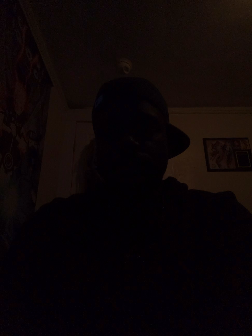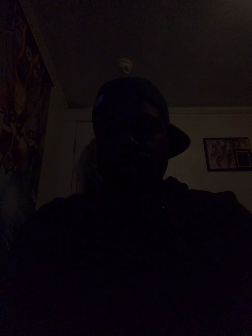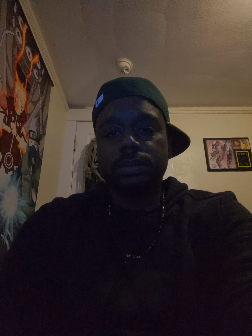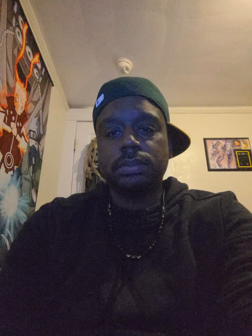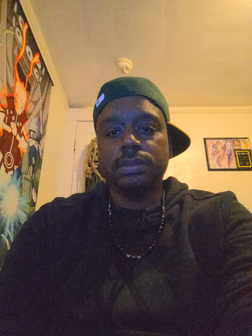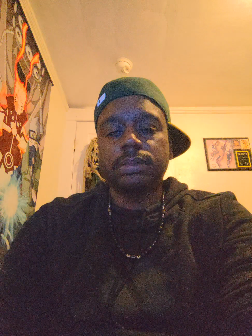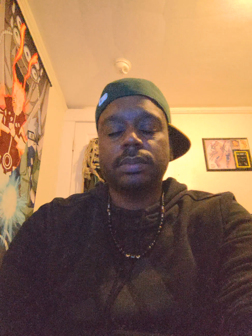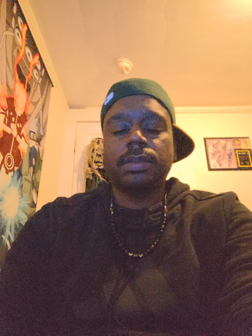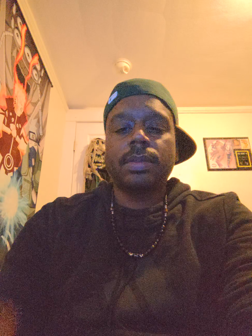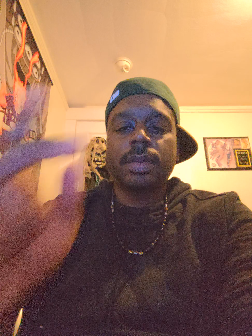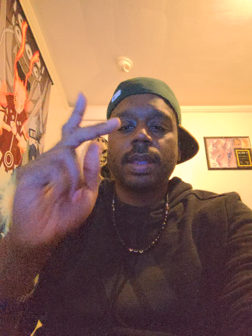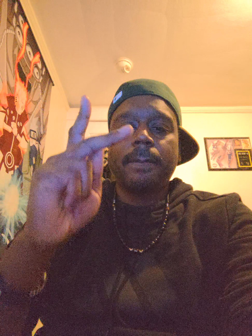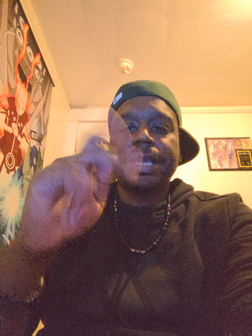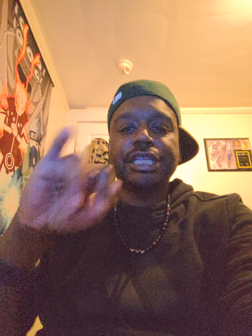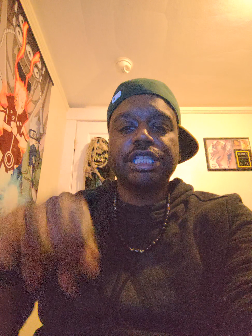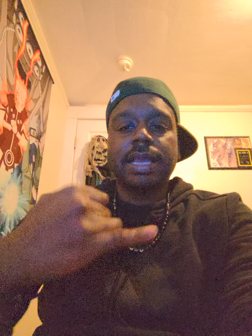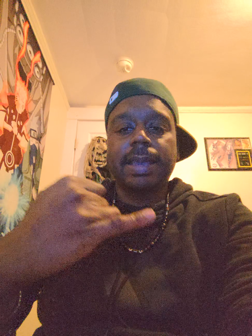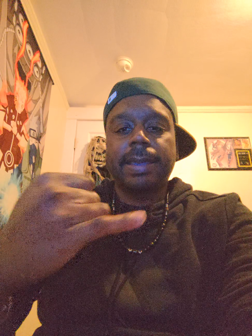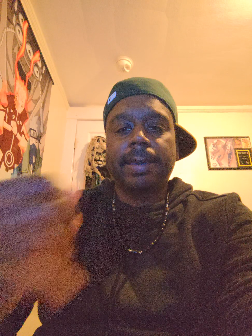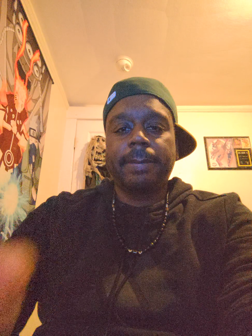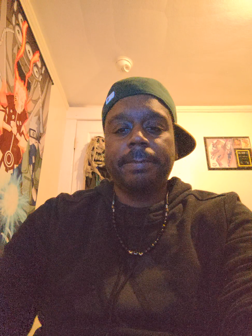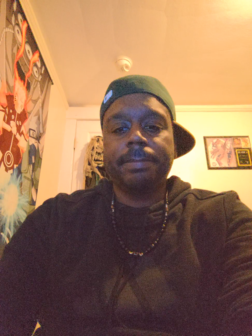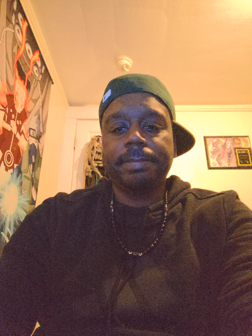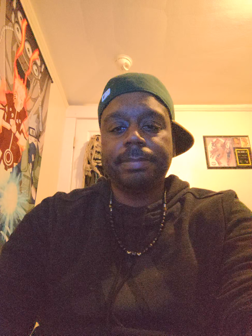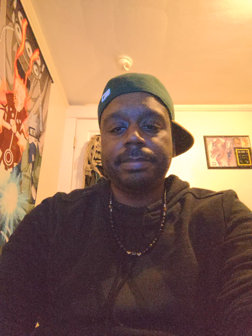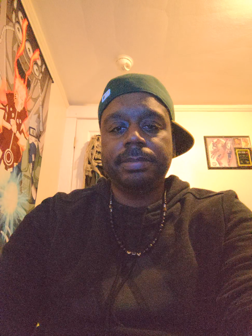pajamas